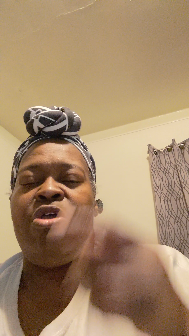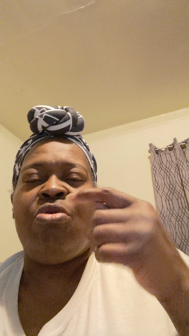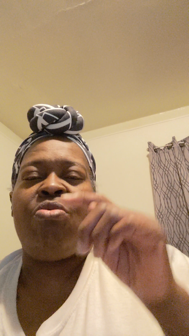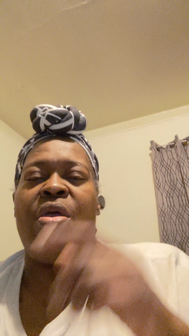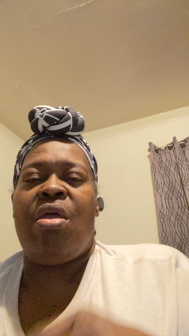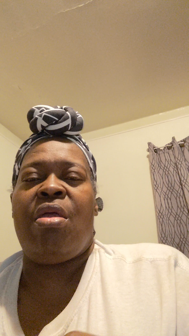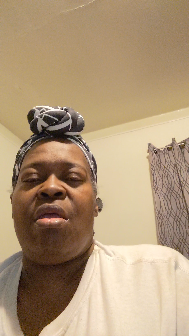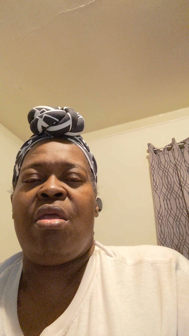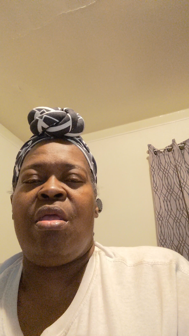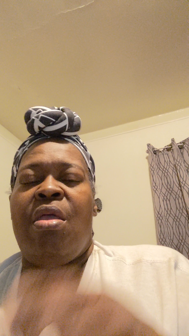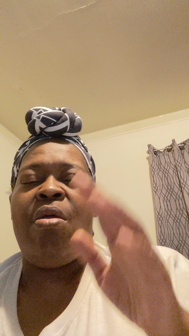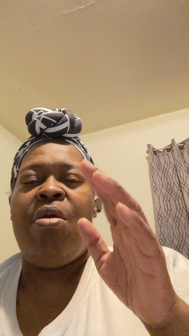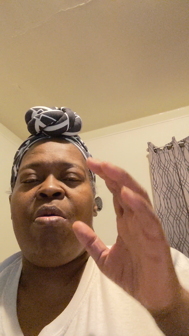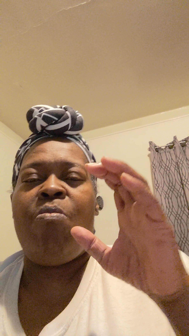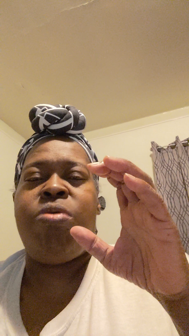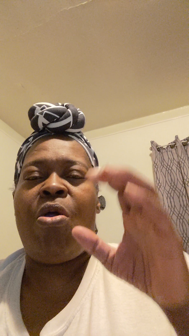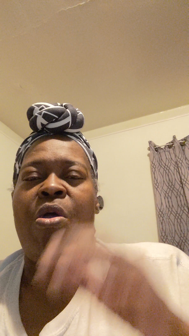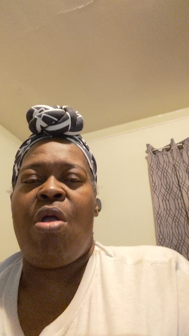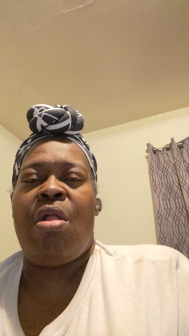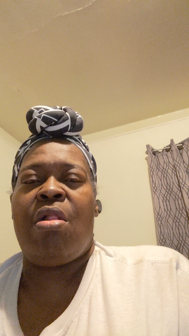ball